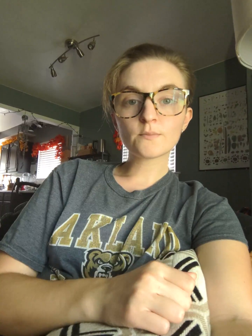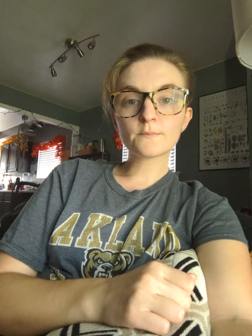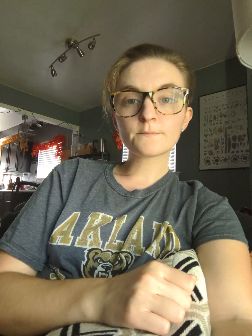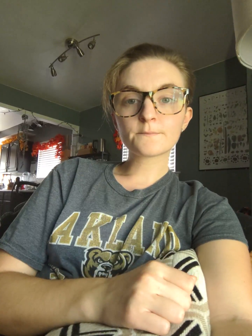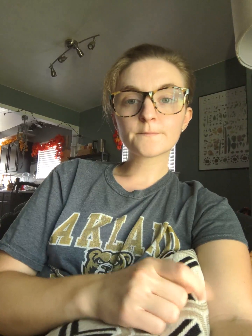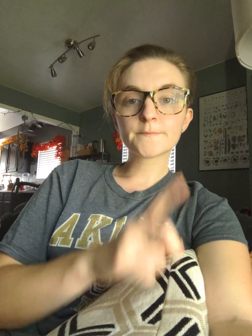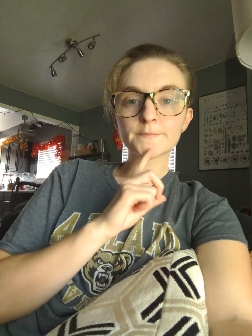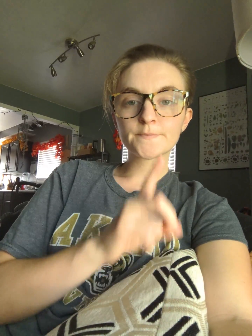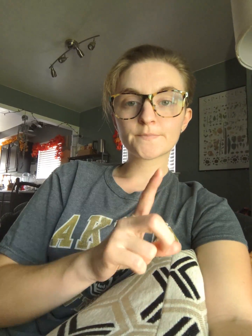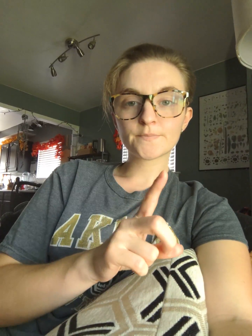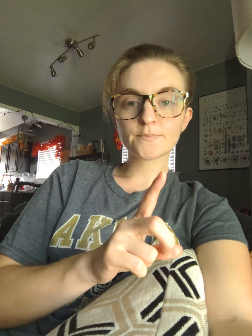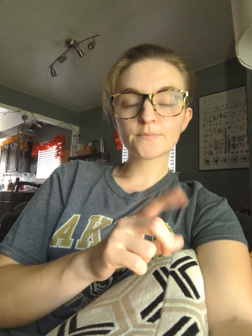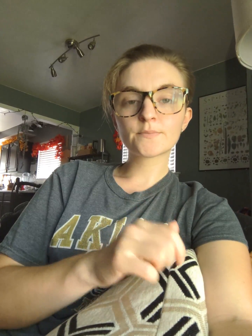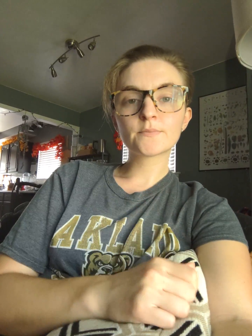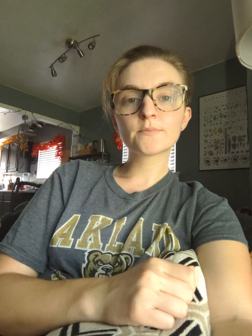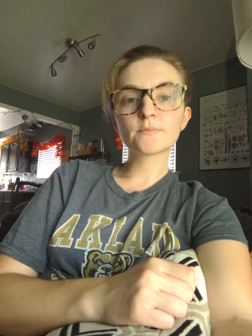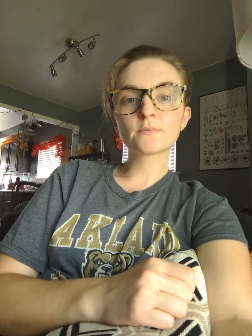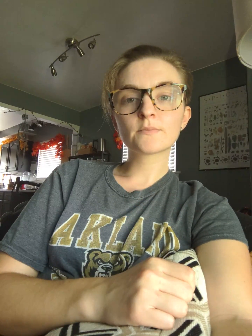is